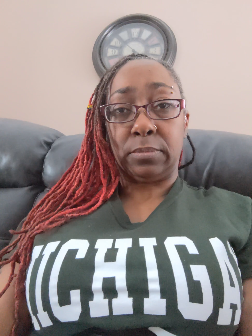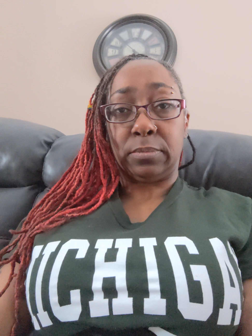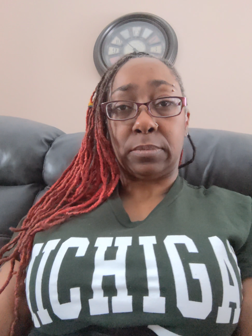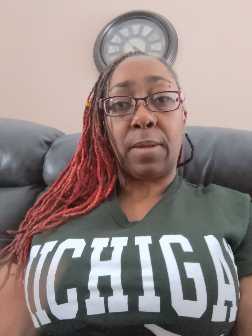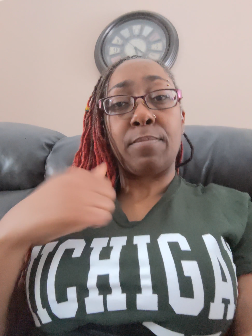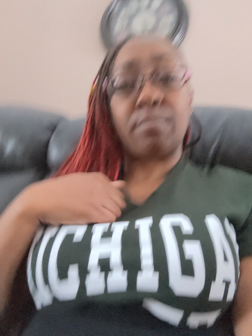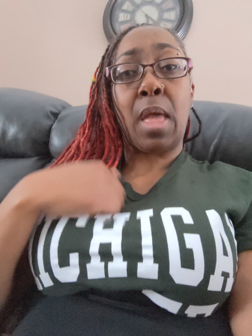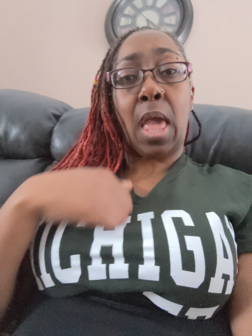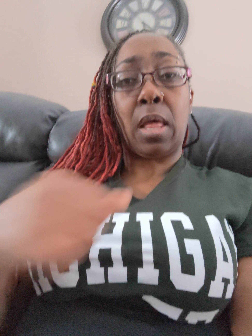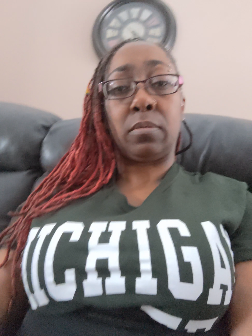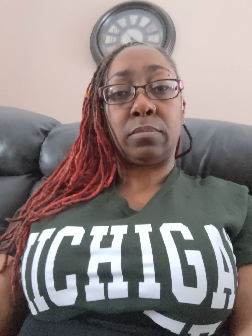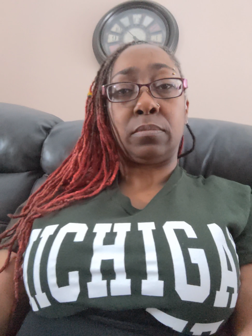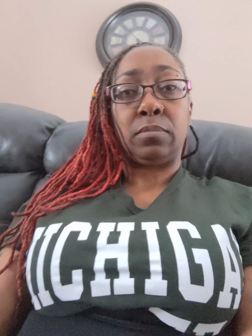bath